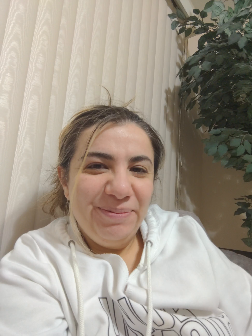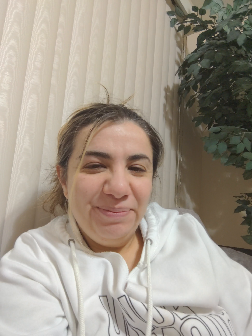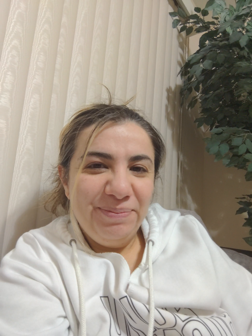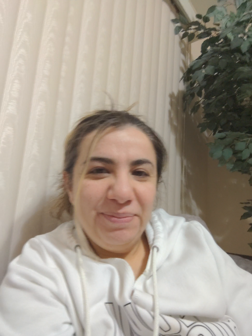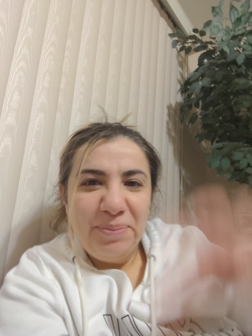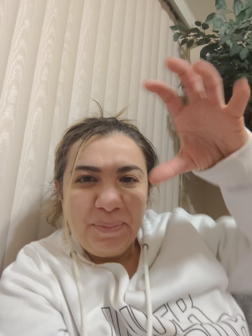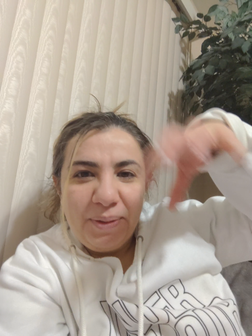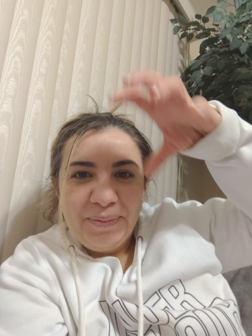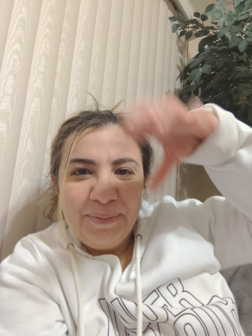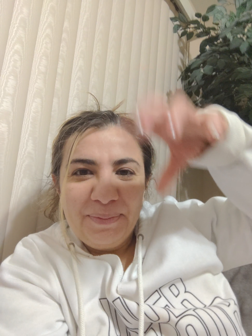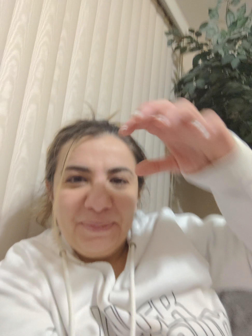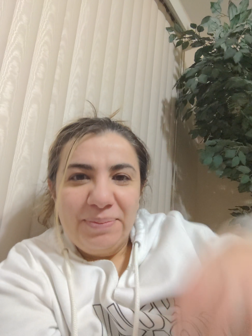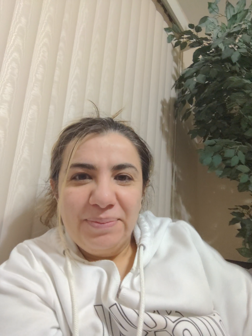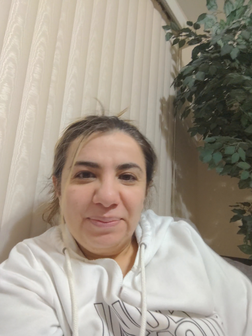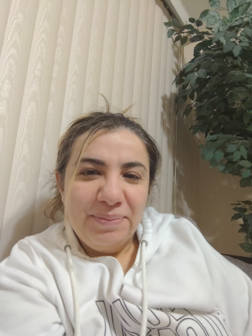rain